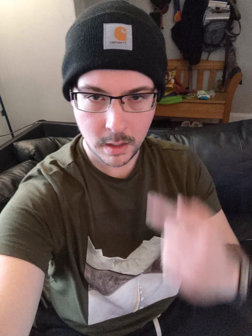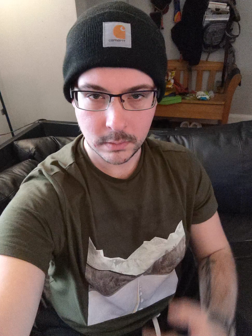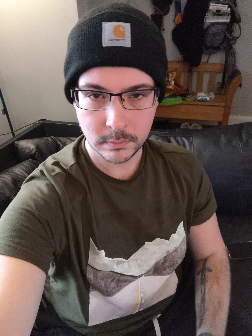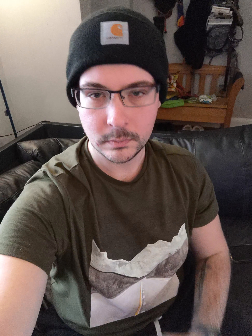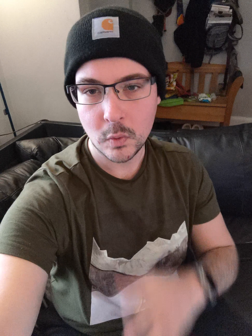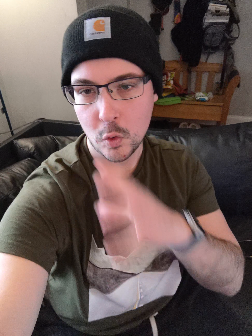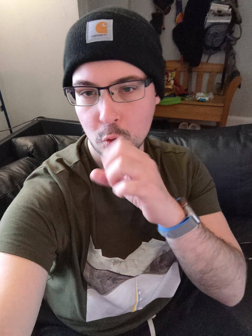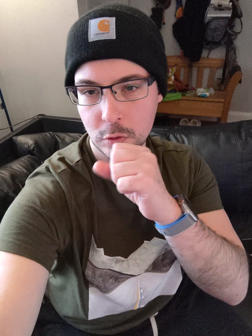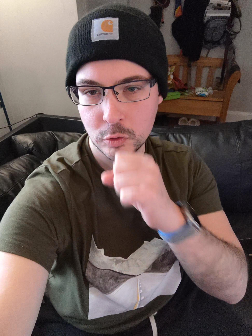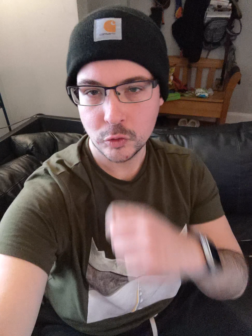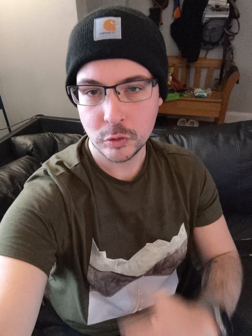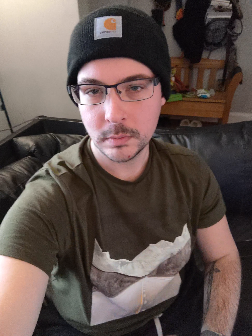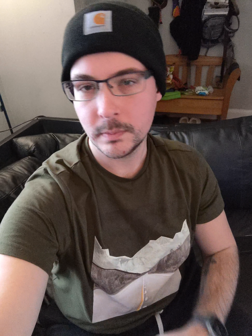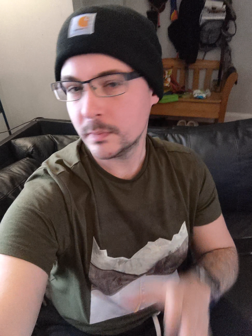orange